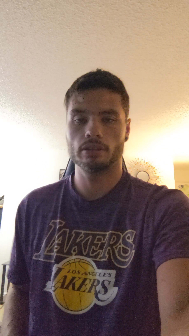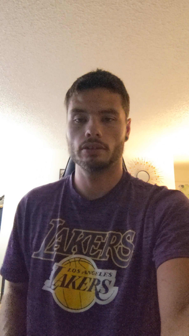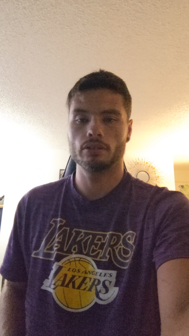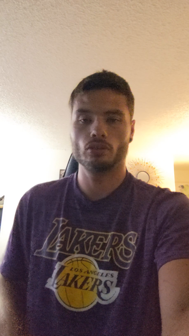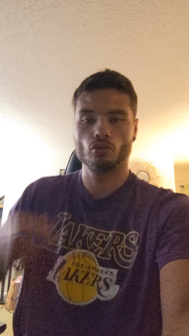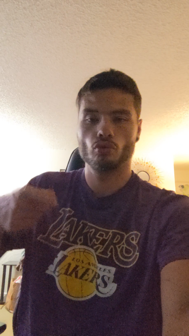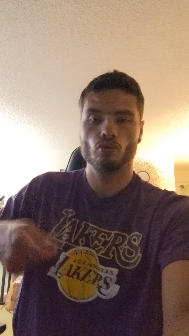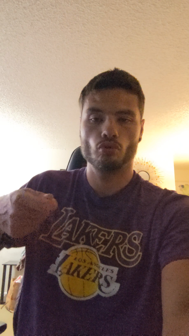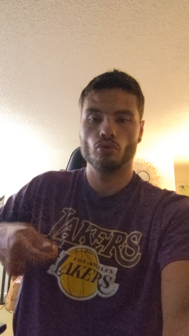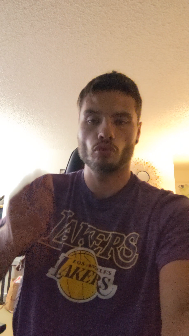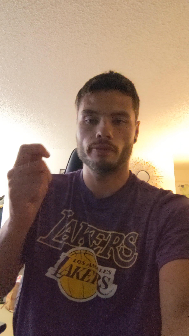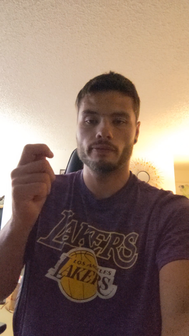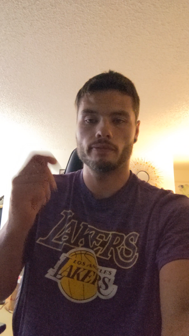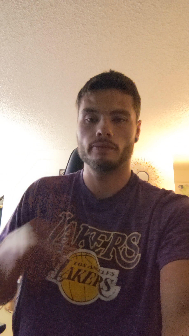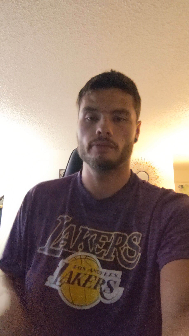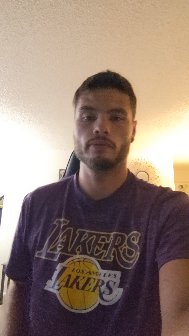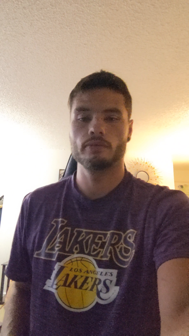shovel